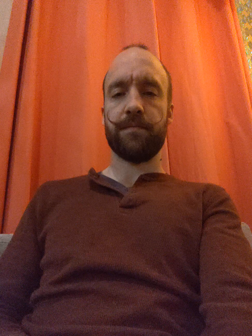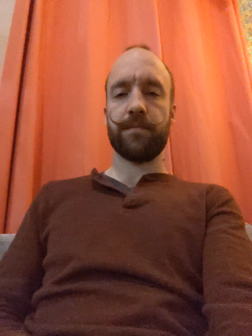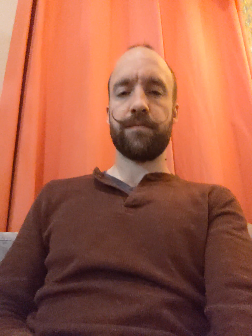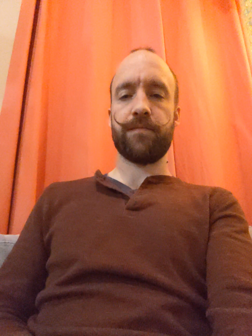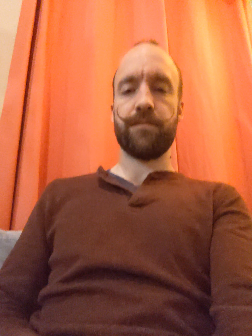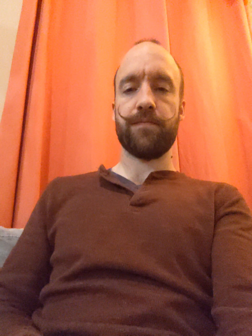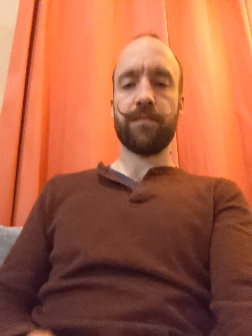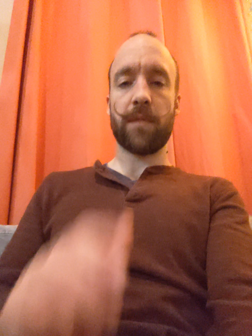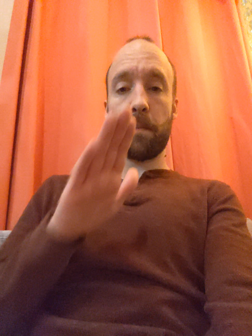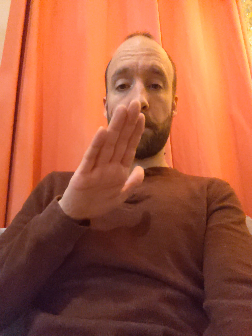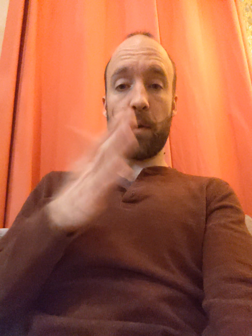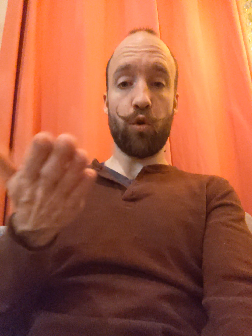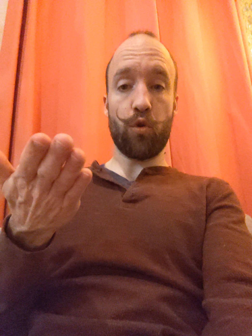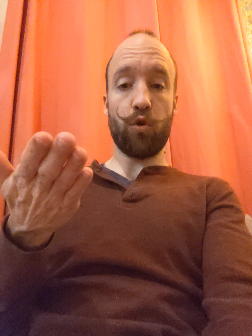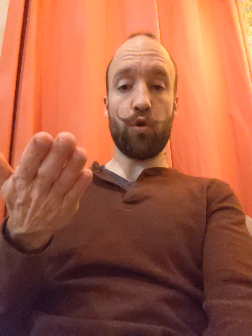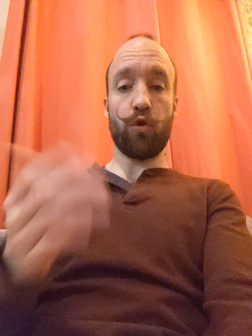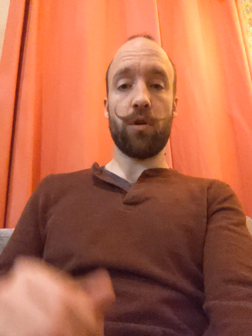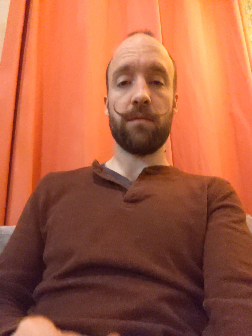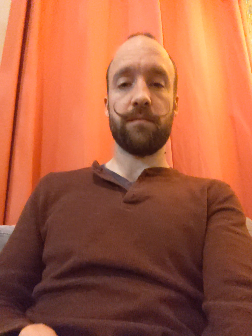book